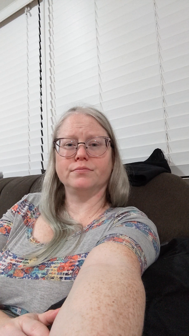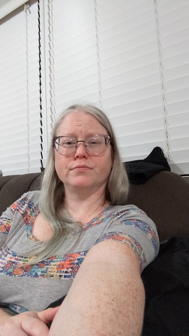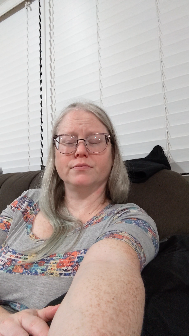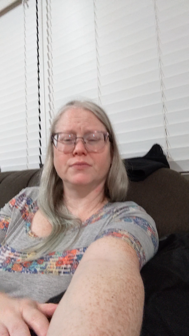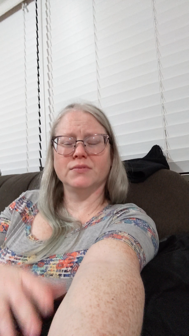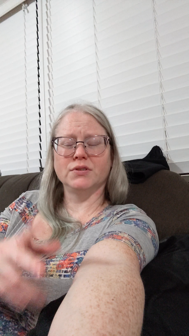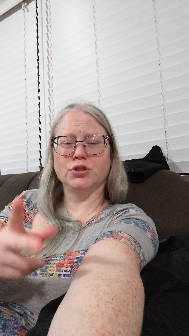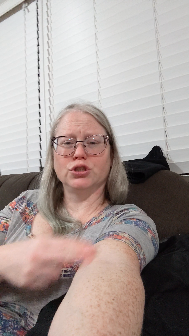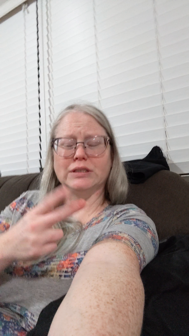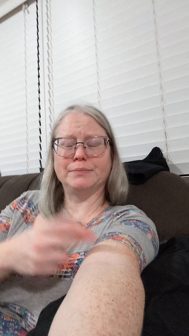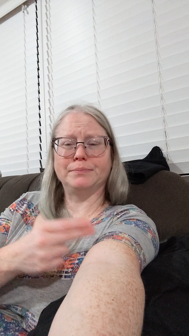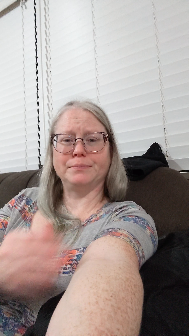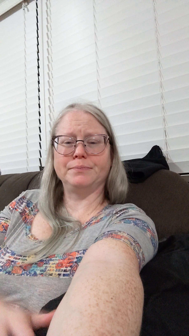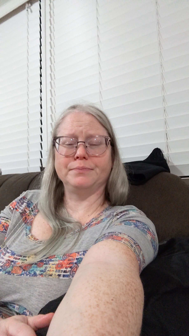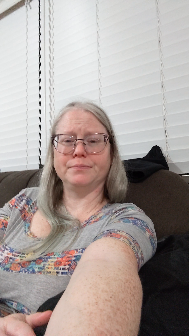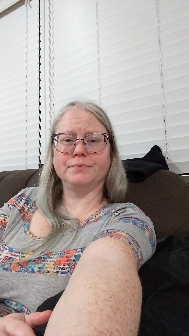sheep